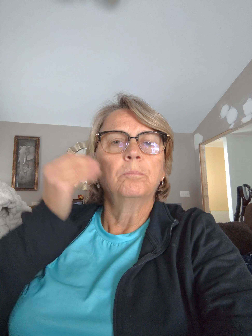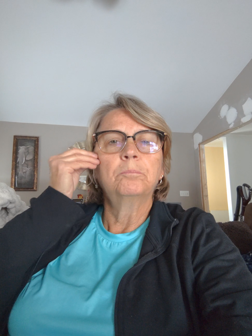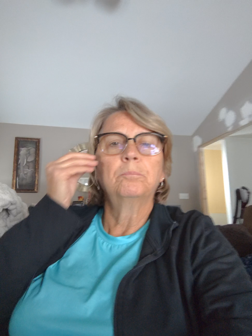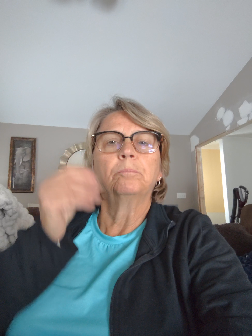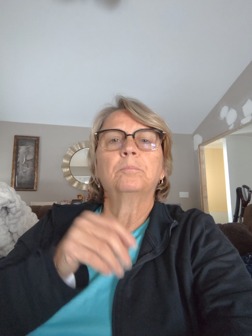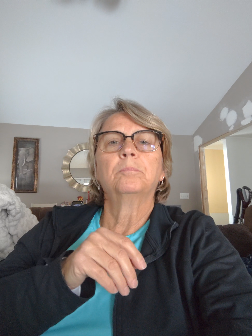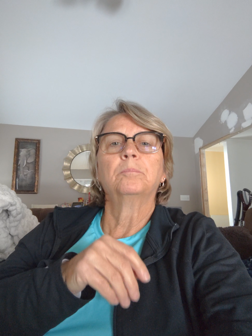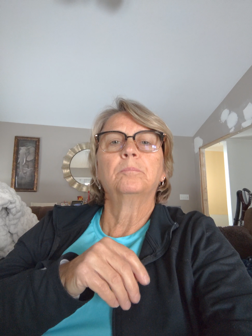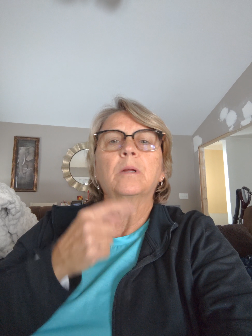home